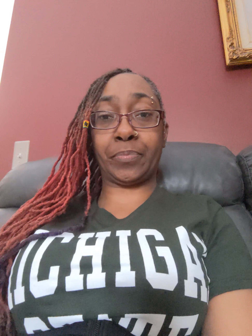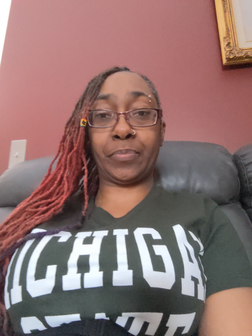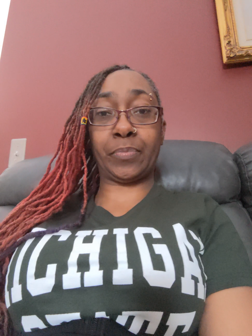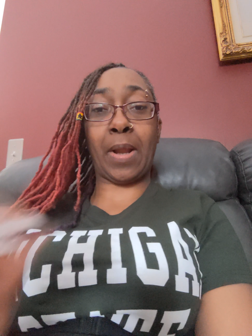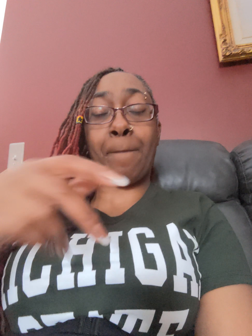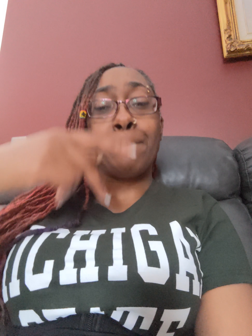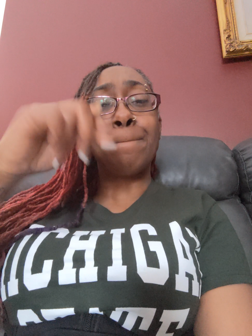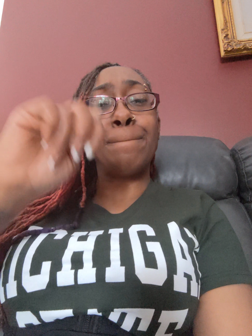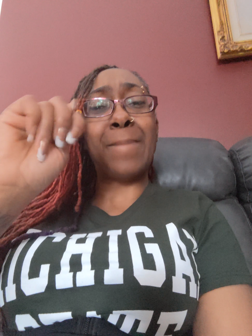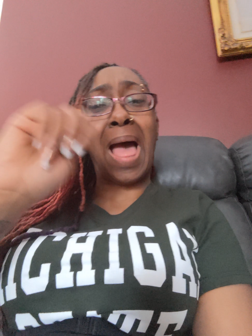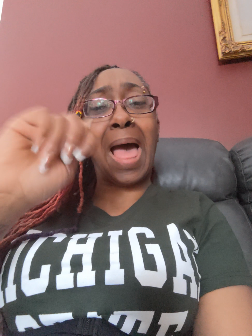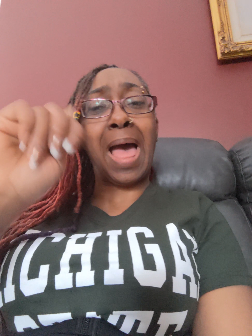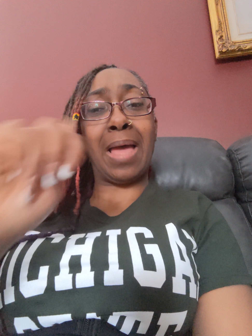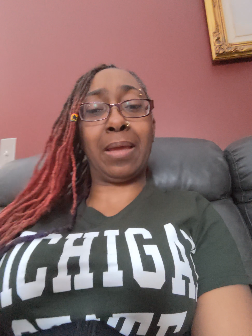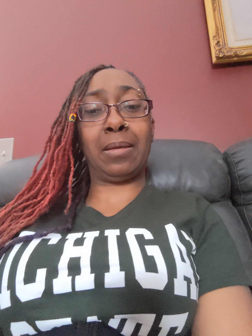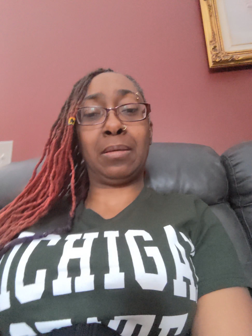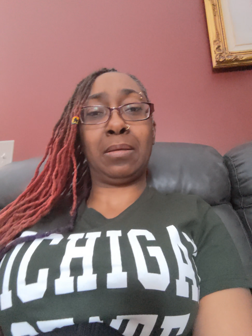potty